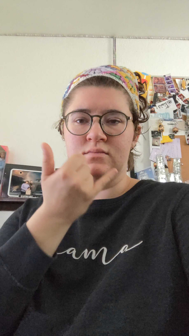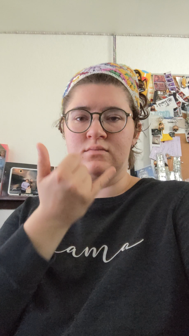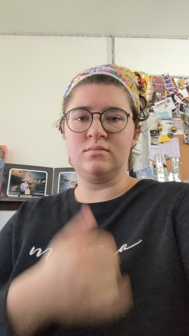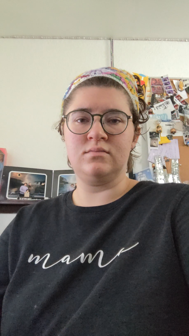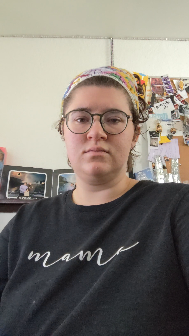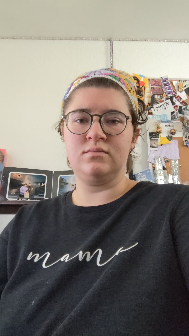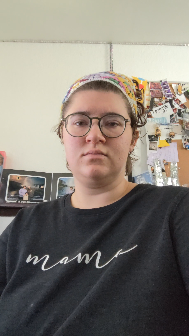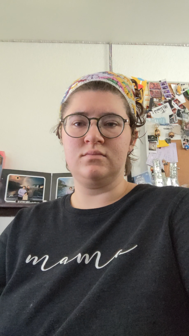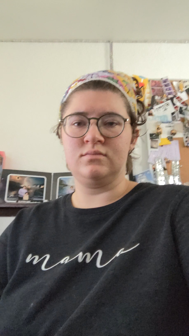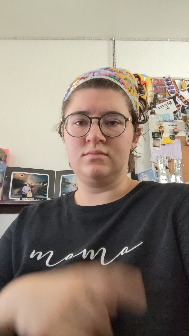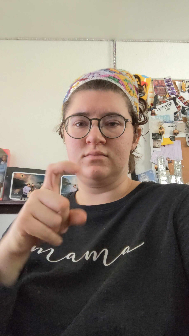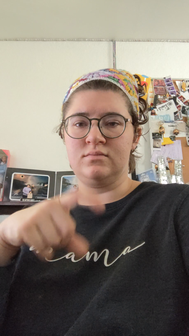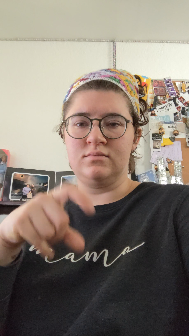need